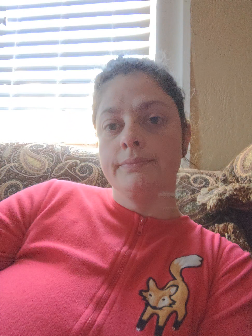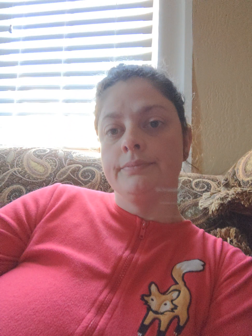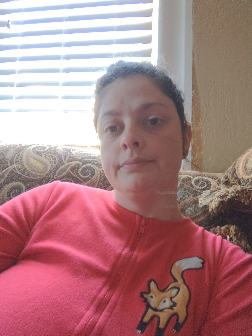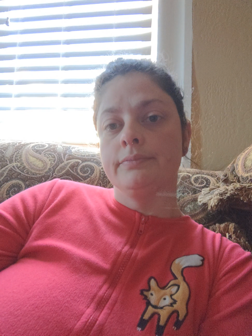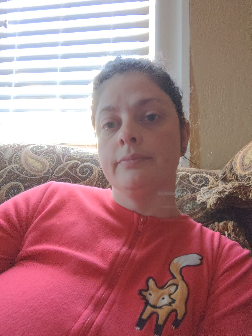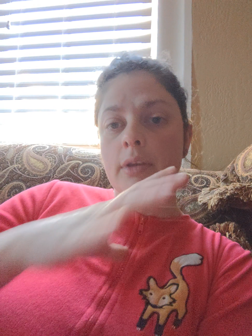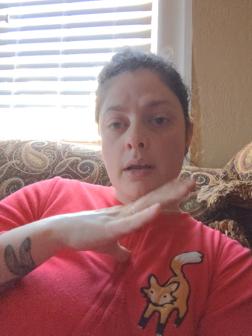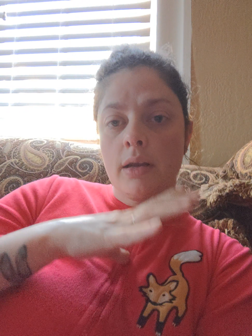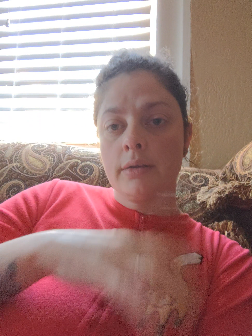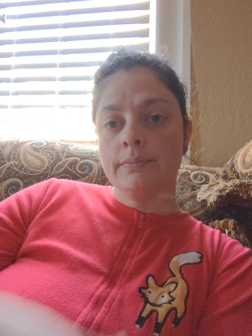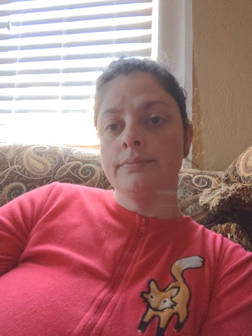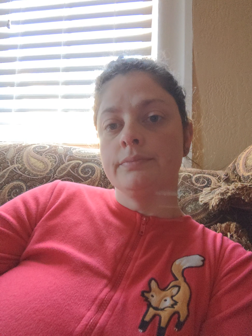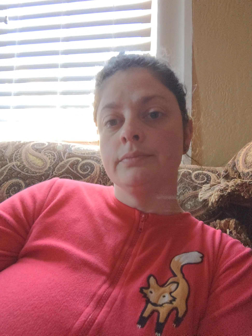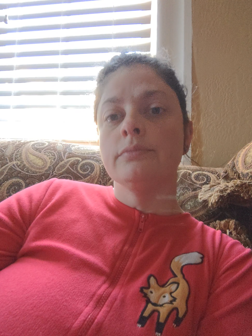fine